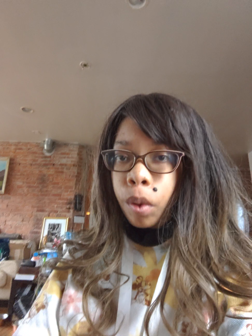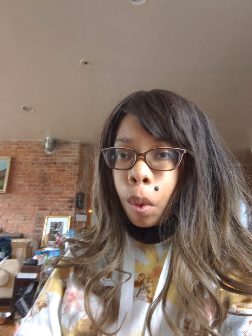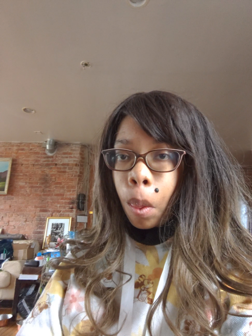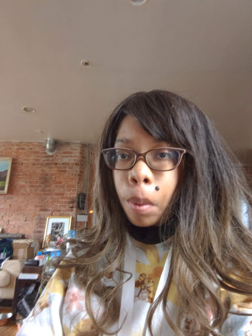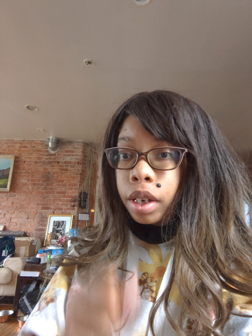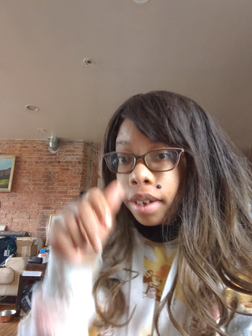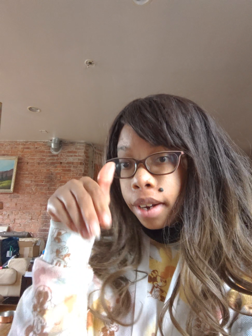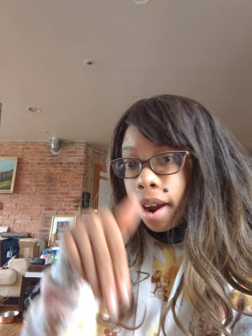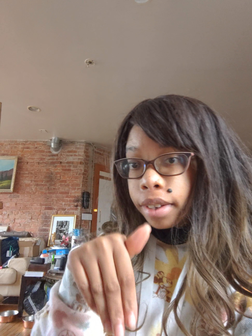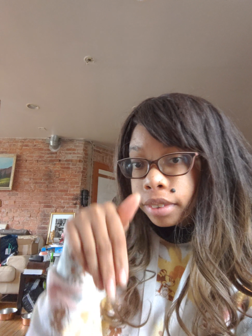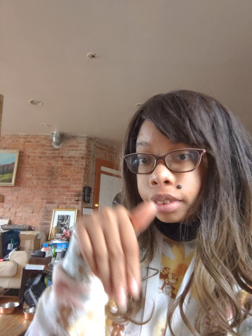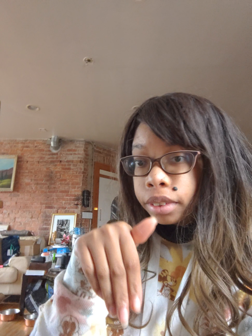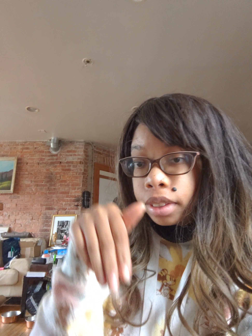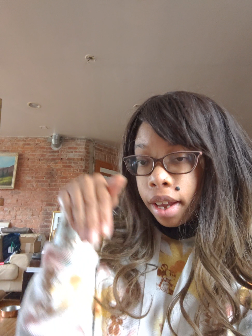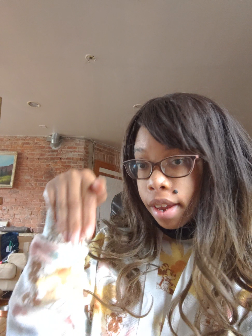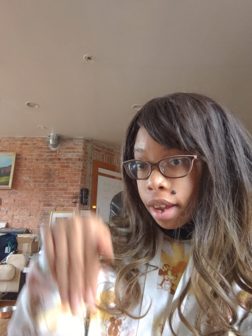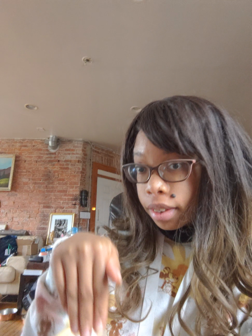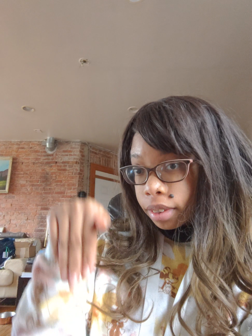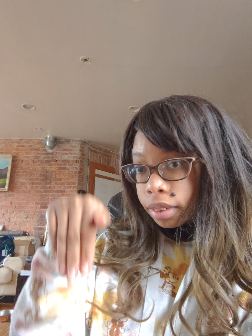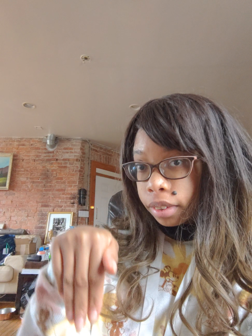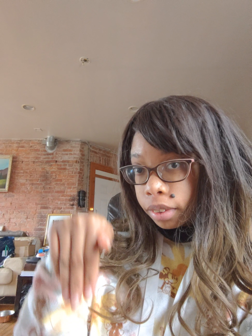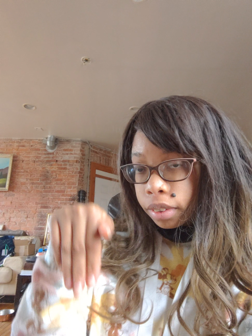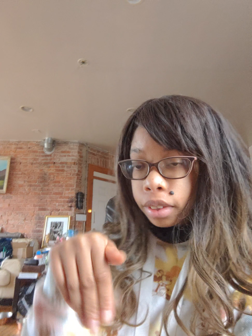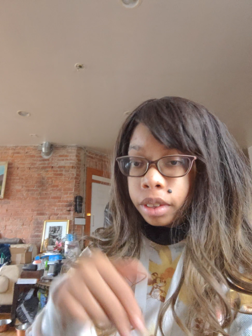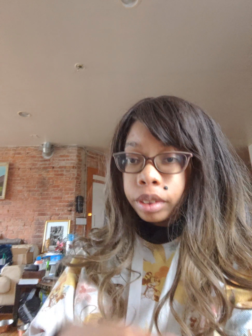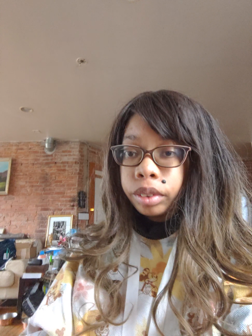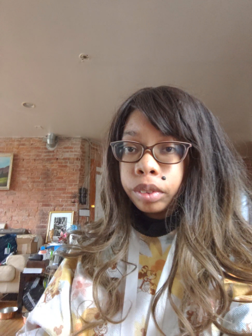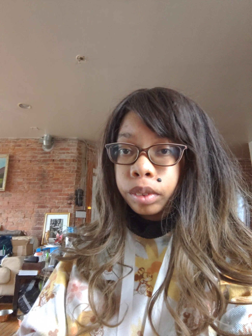night